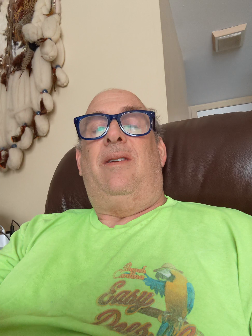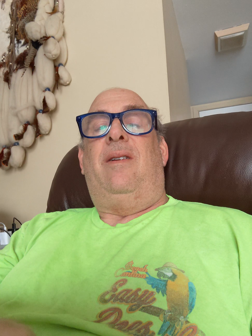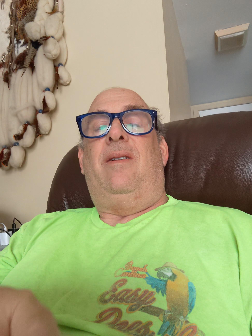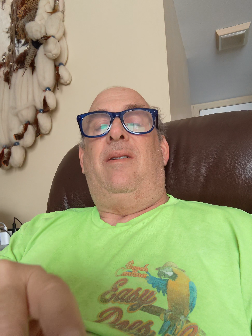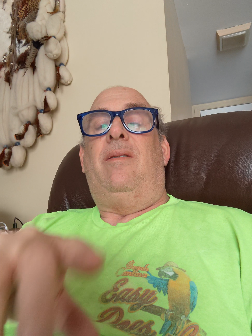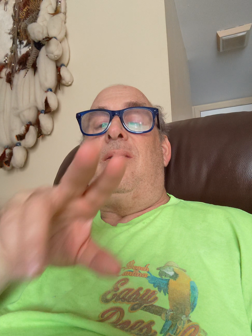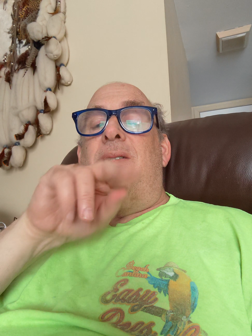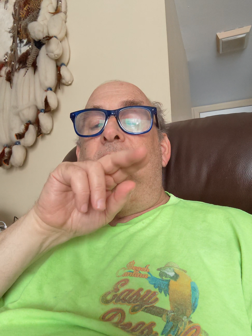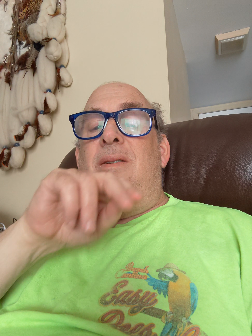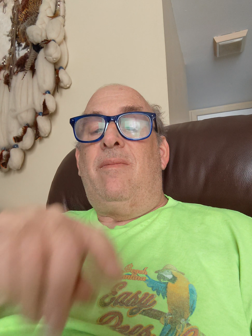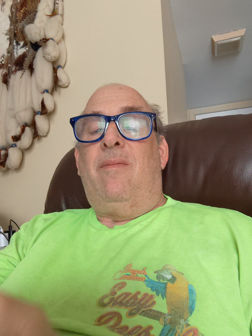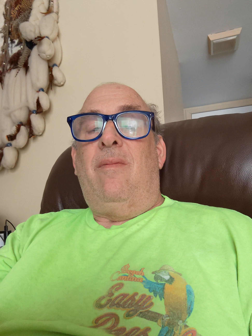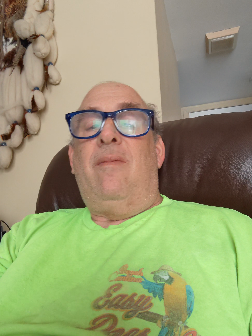duck